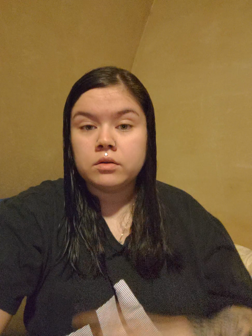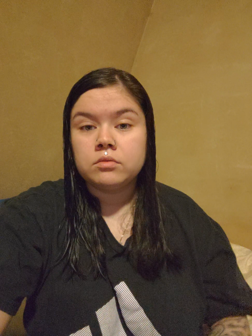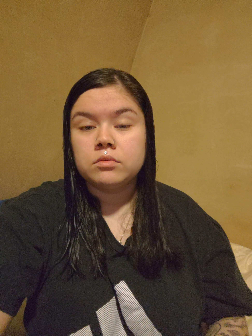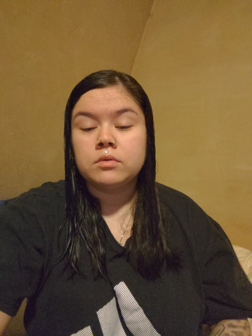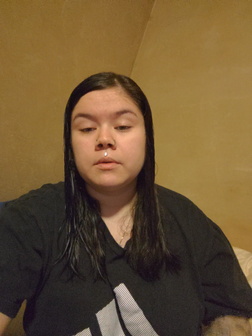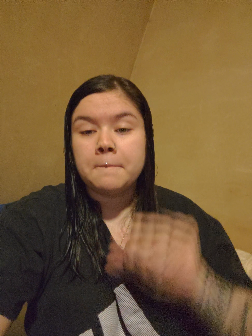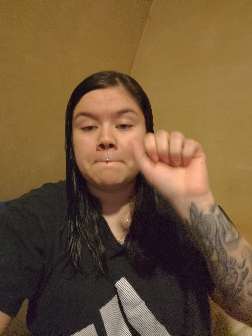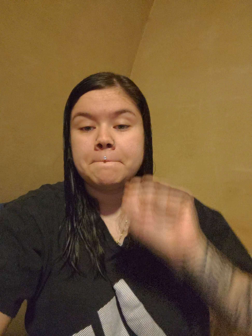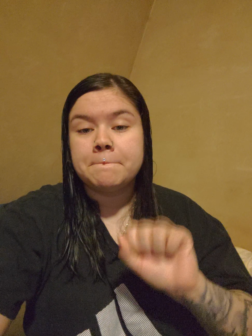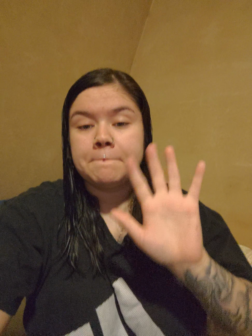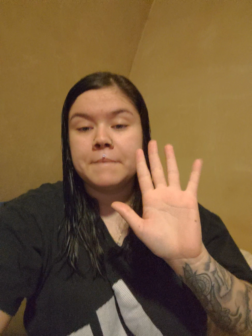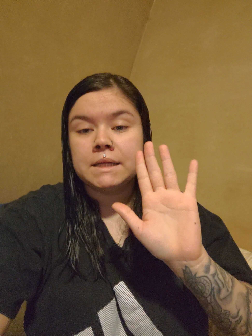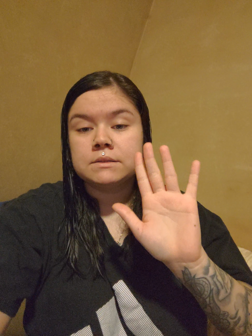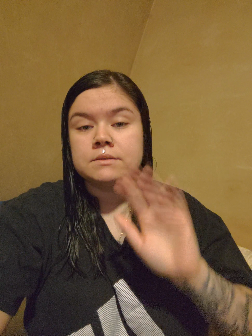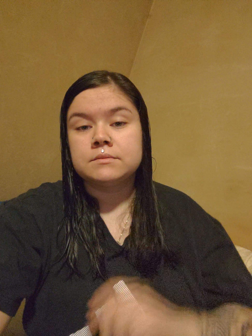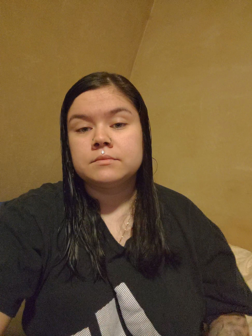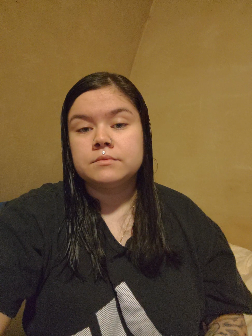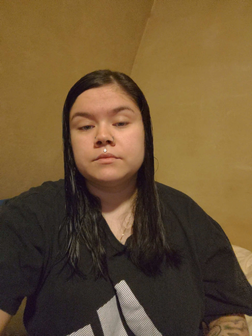mitten